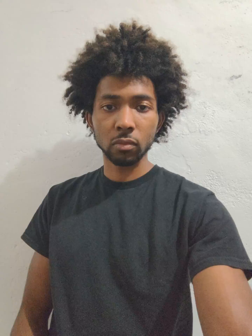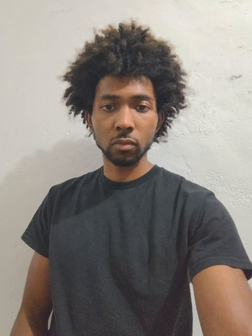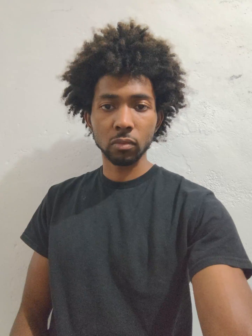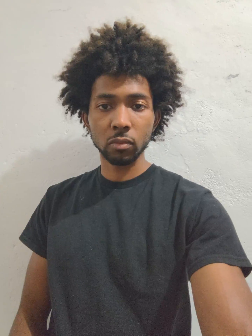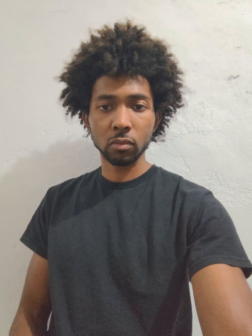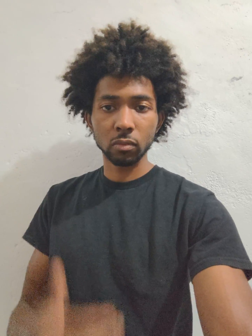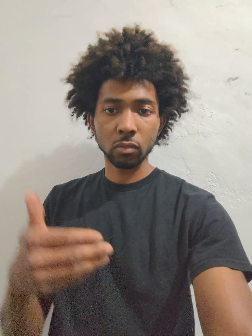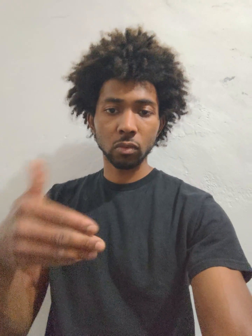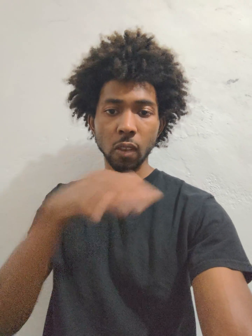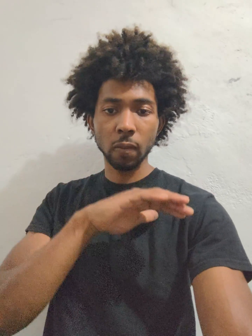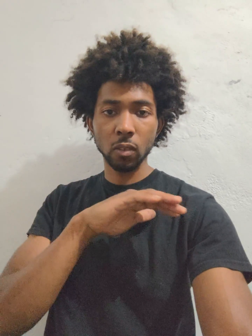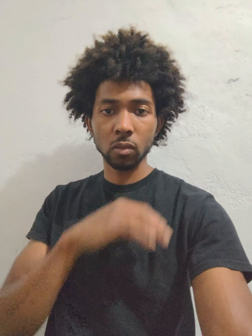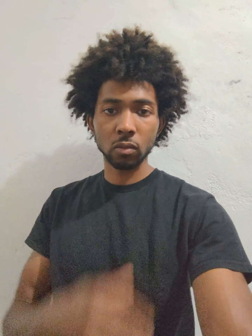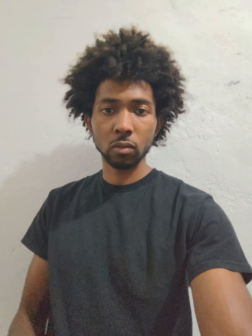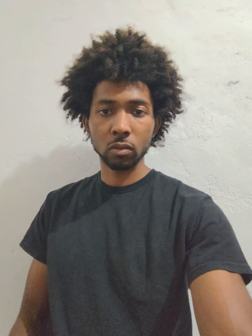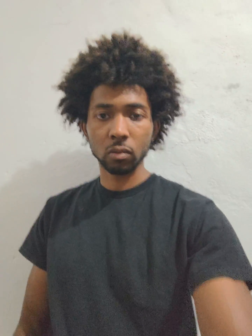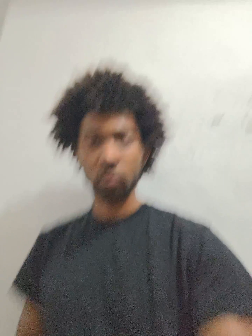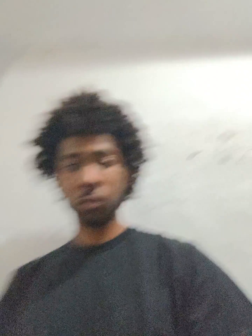cover